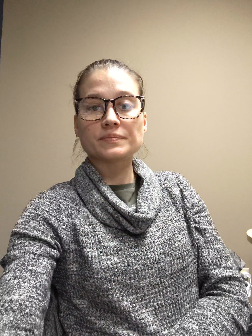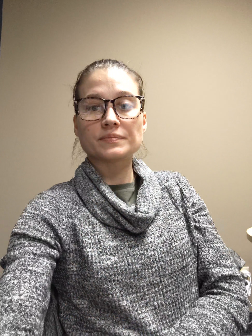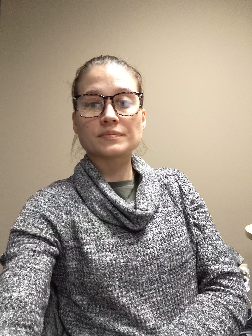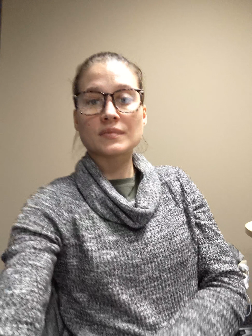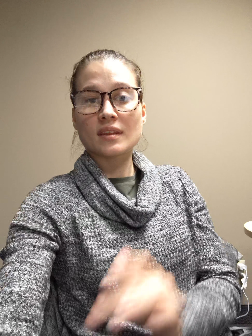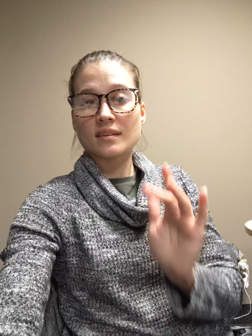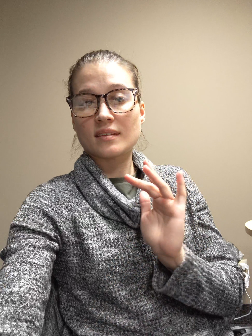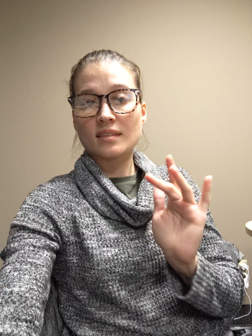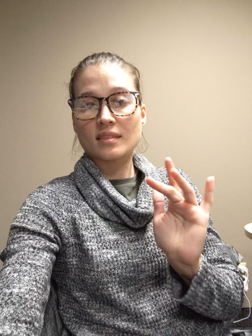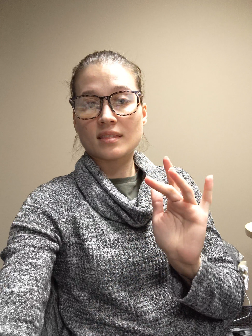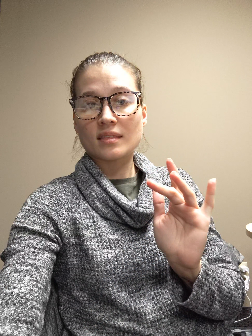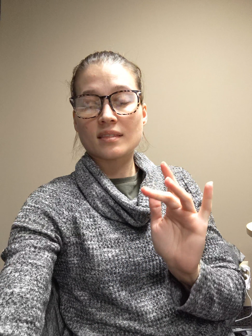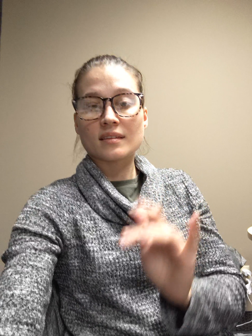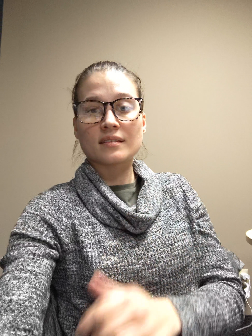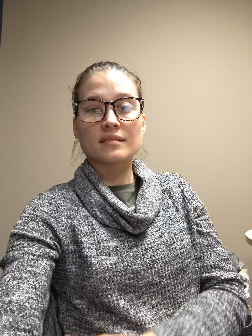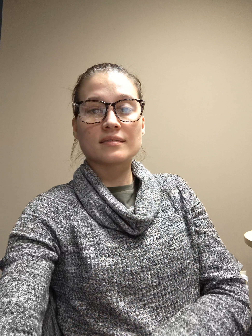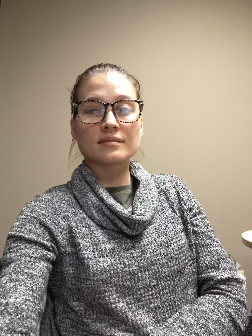yucky